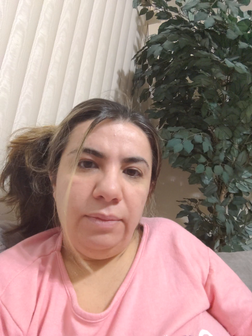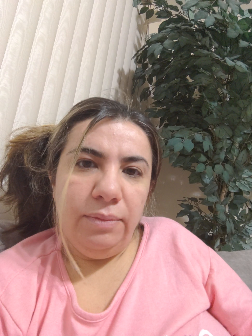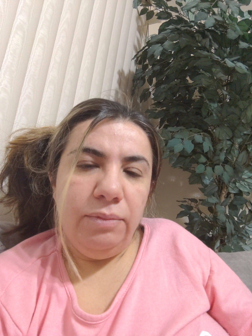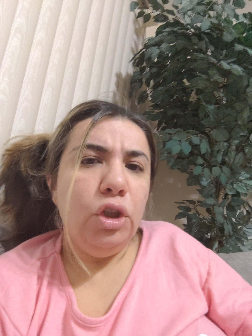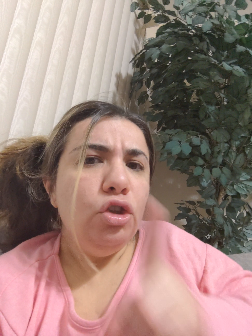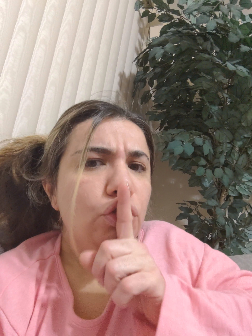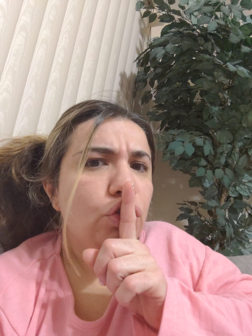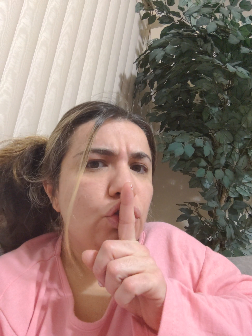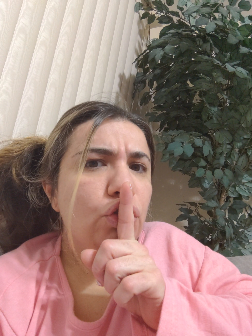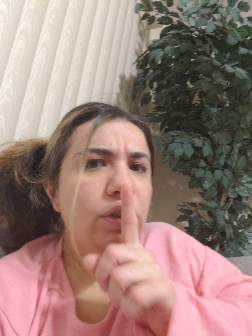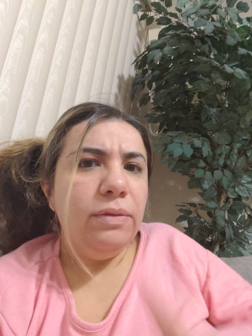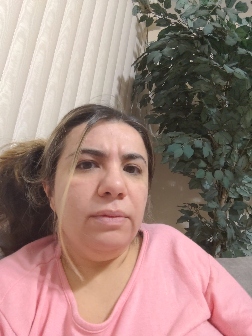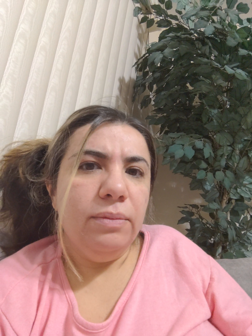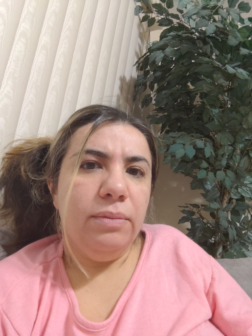shhh